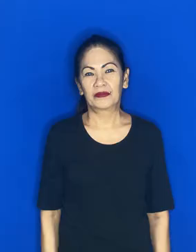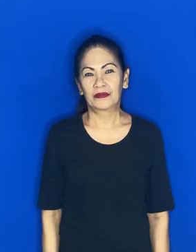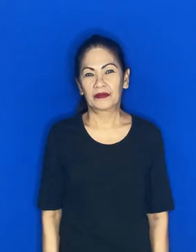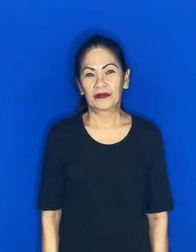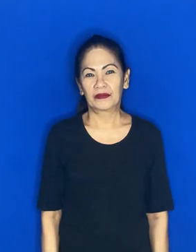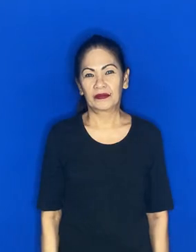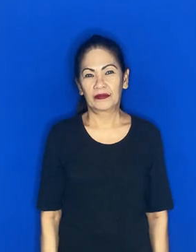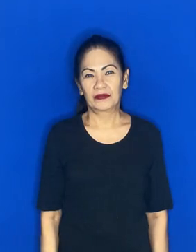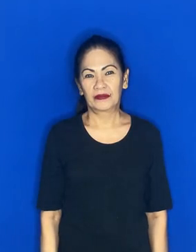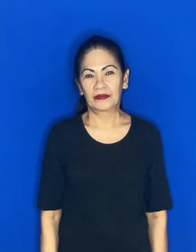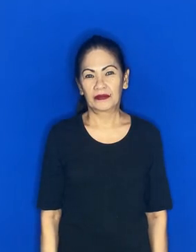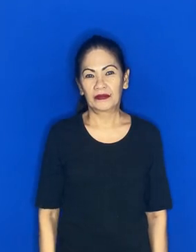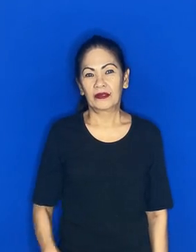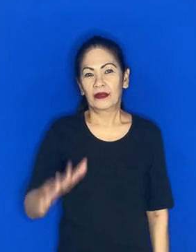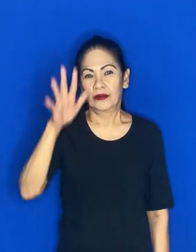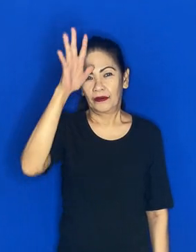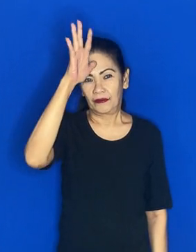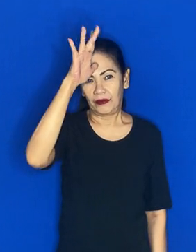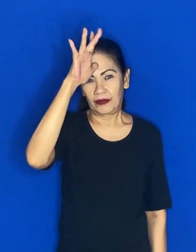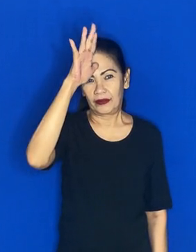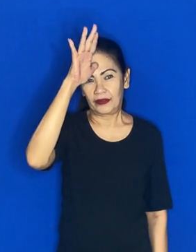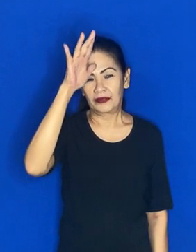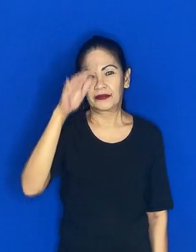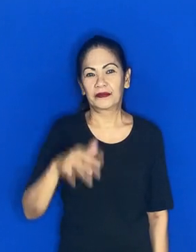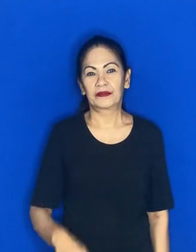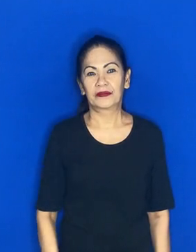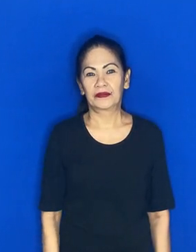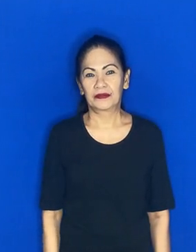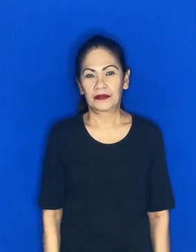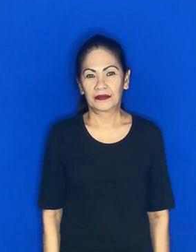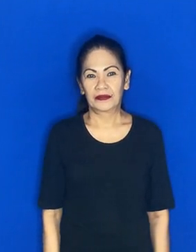father